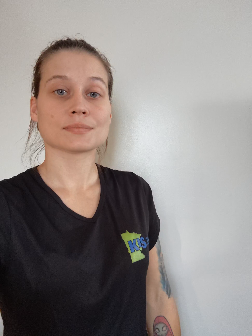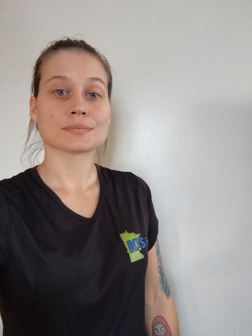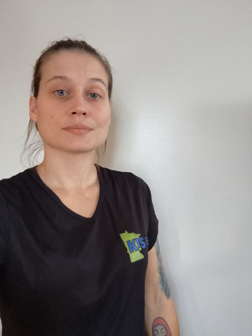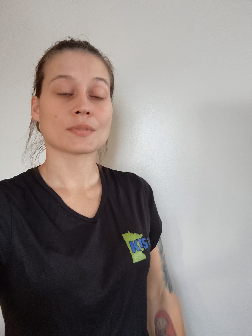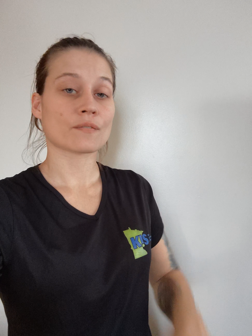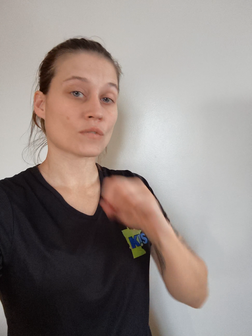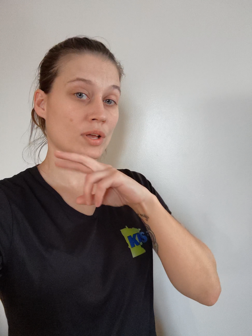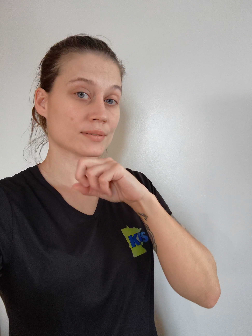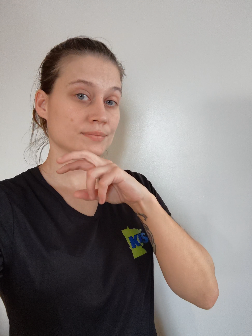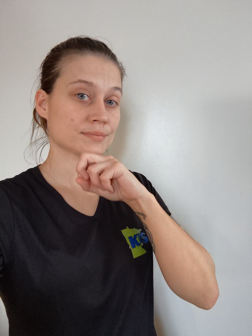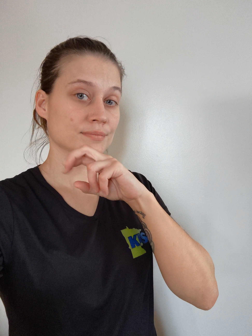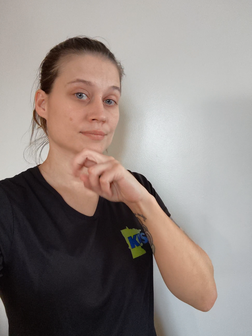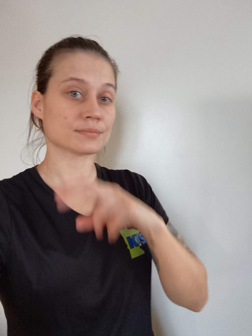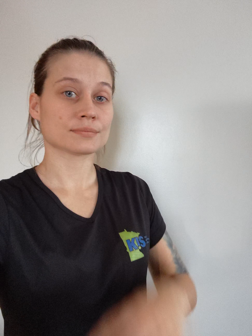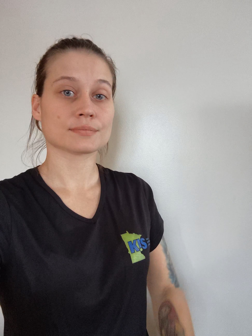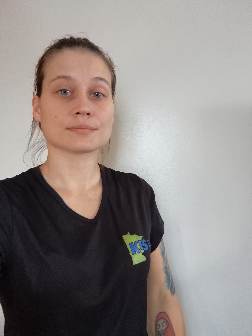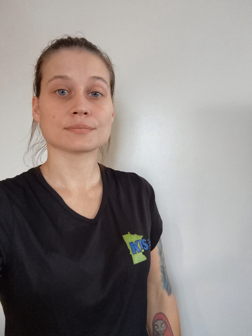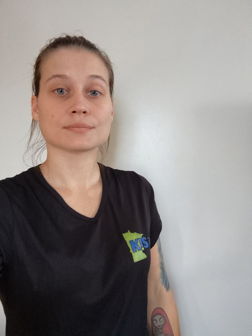frog